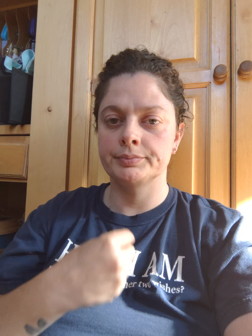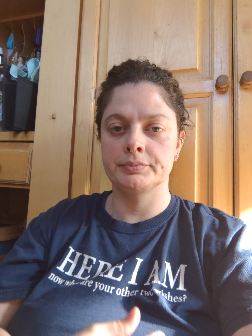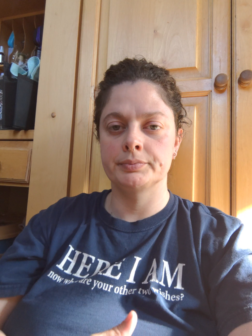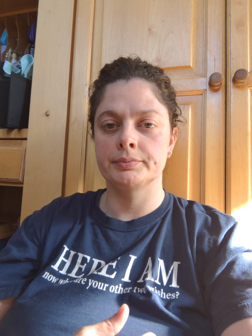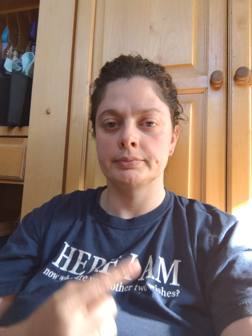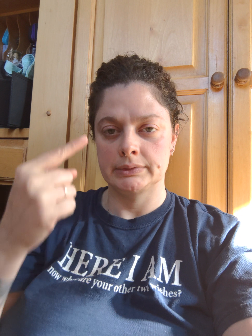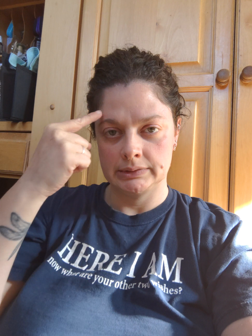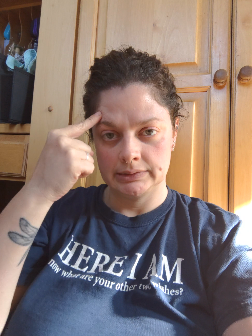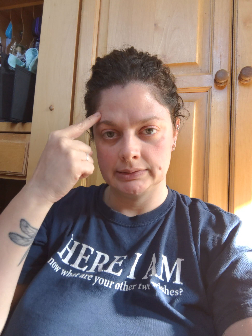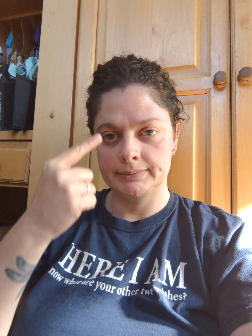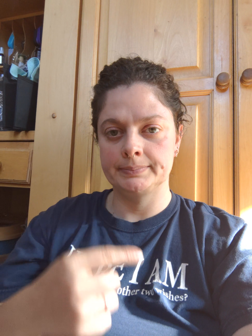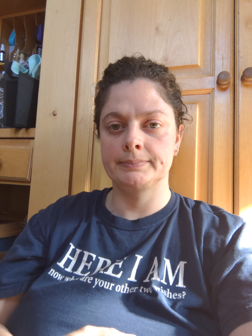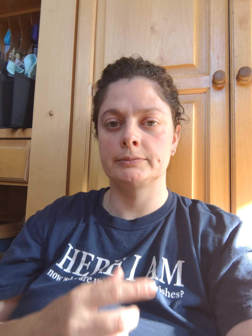think